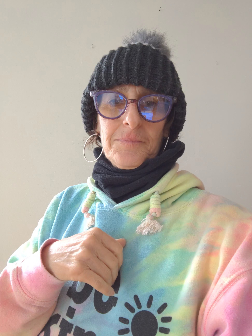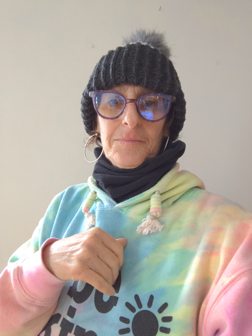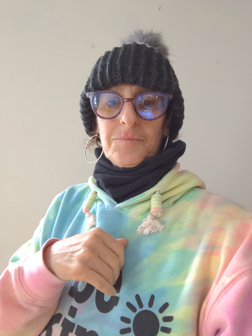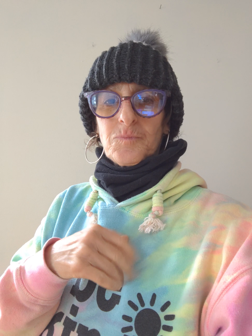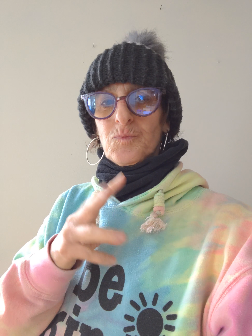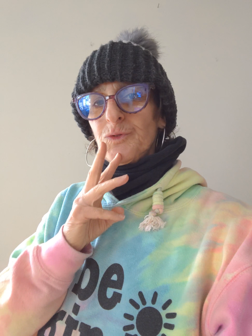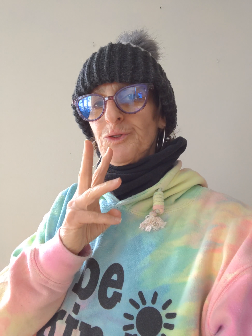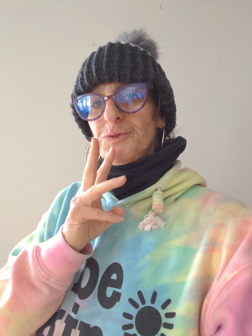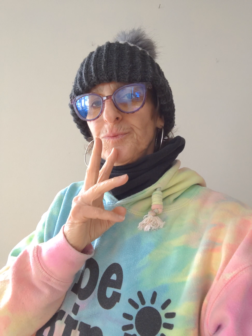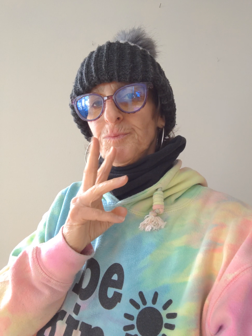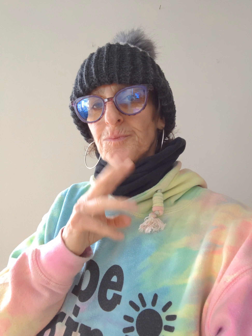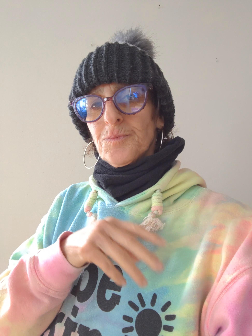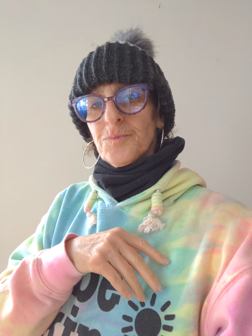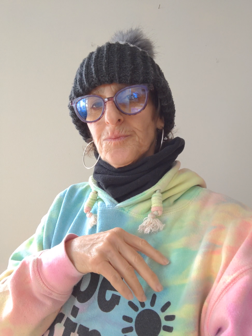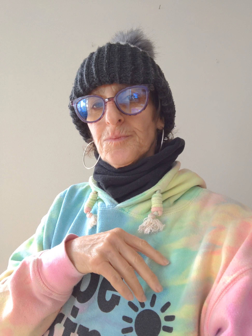water